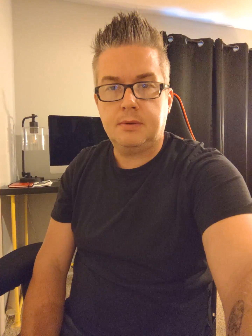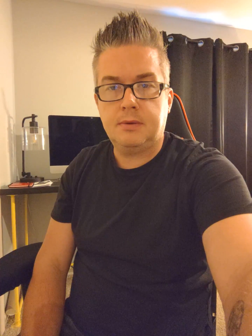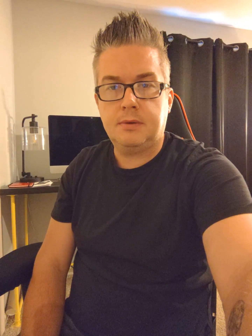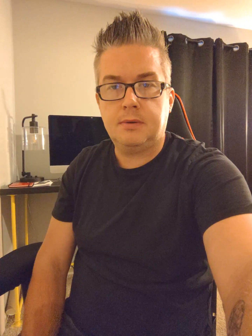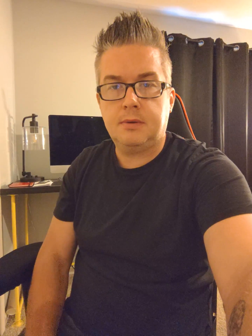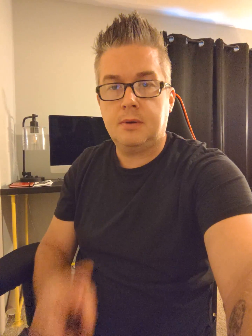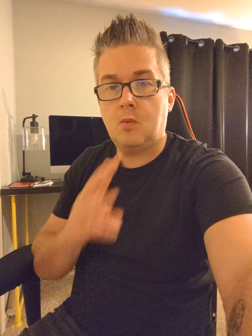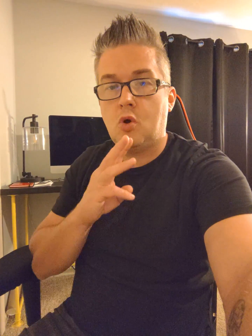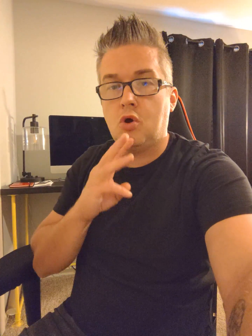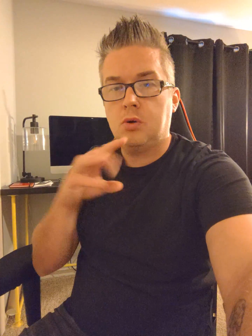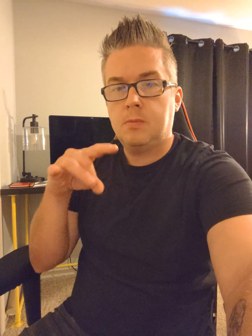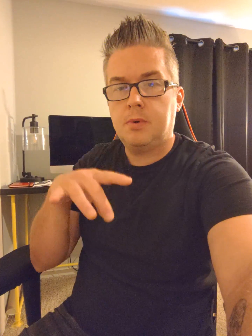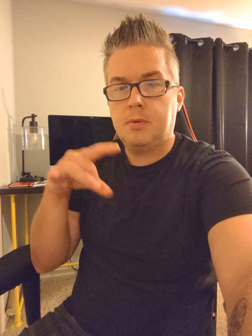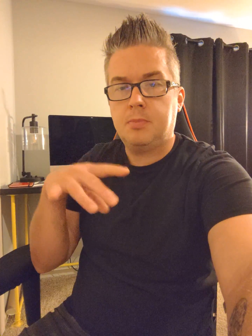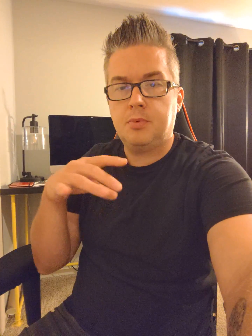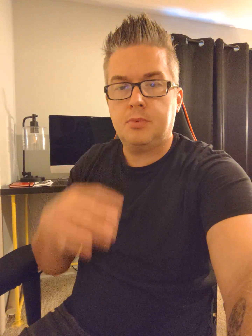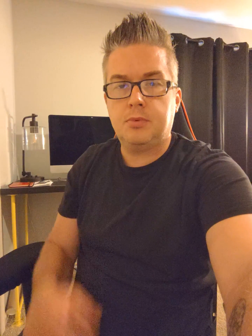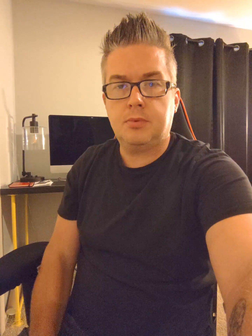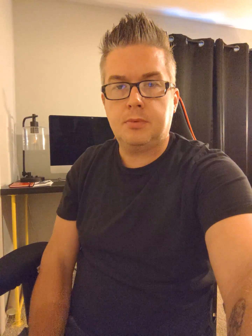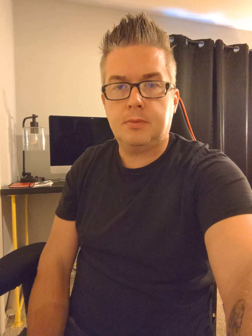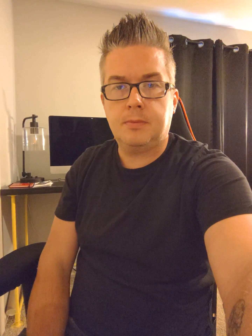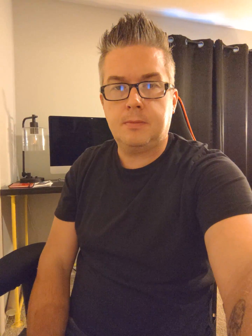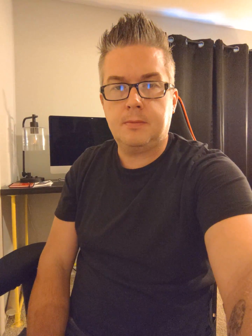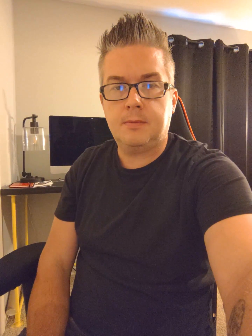melon